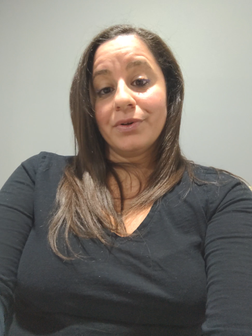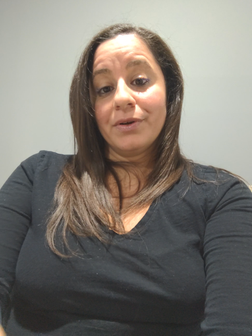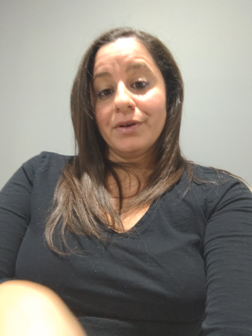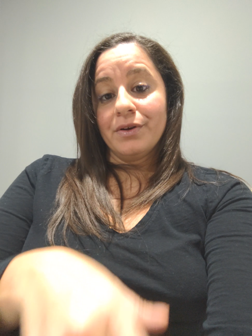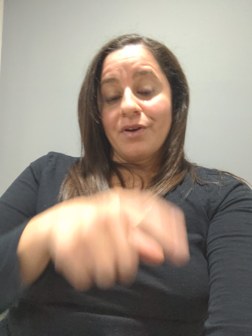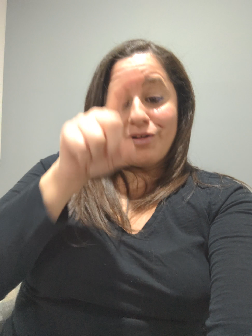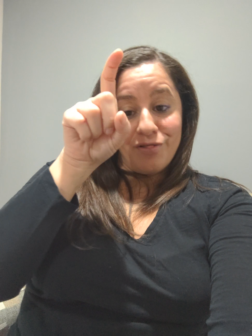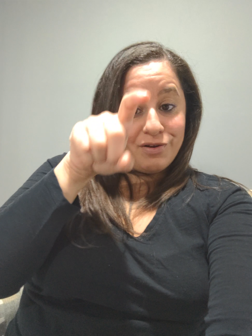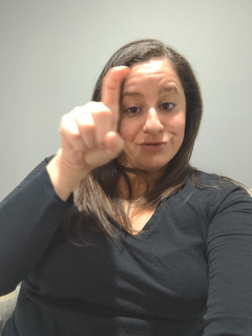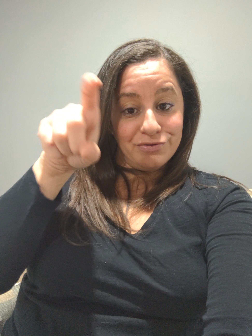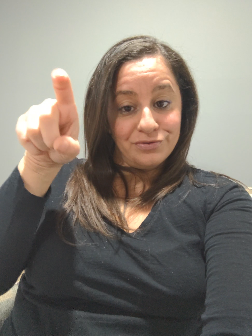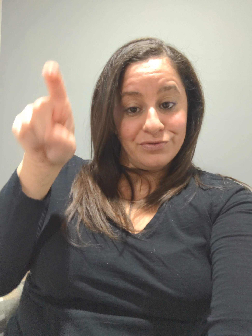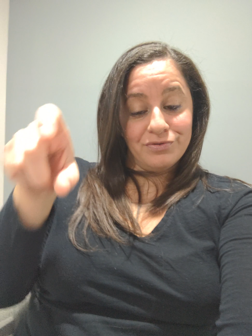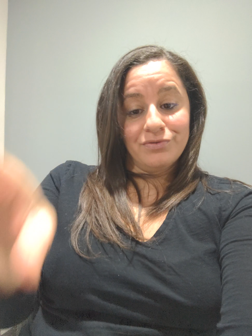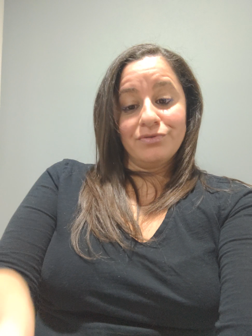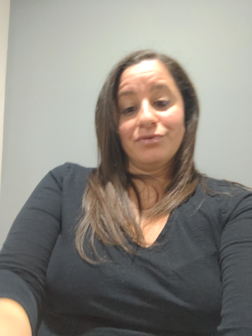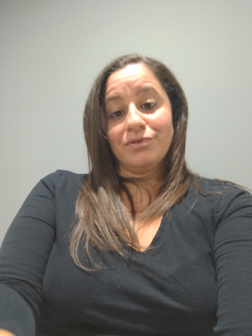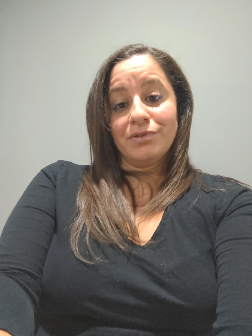closet